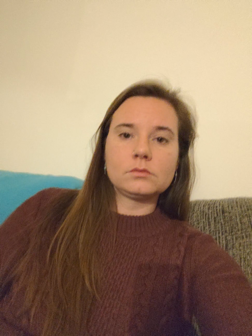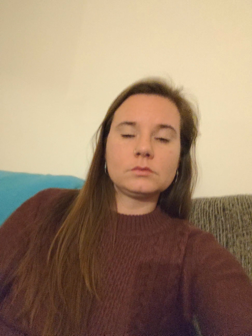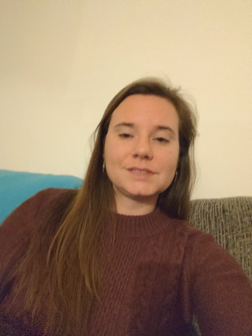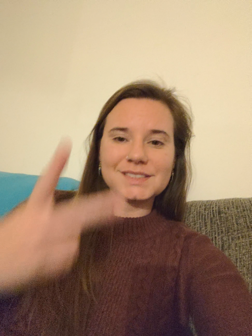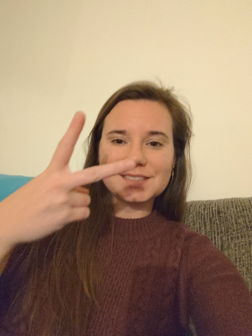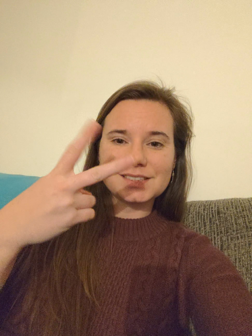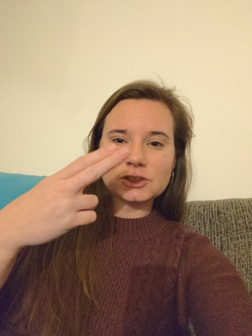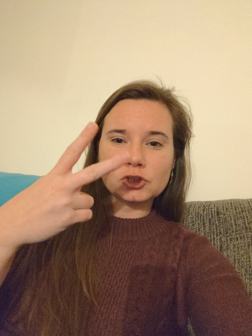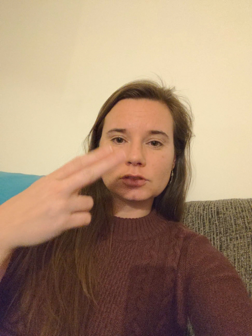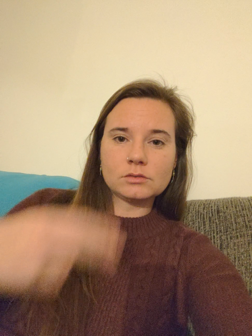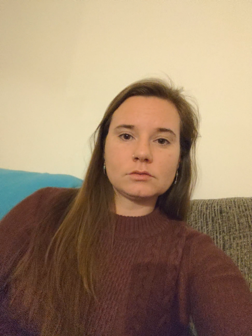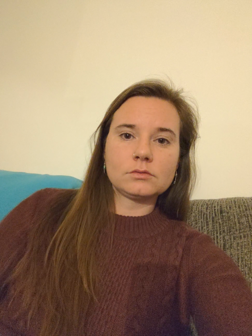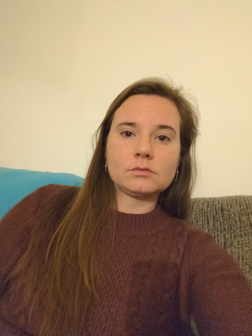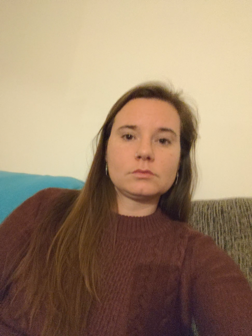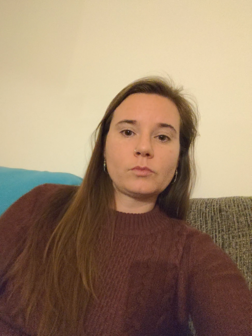scissors